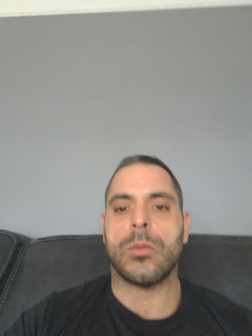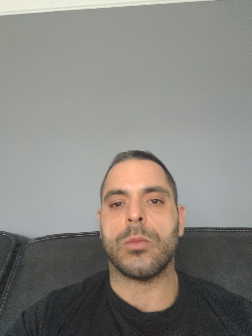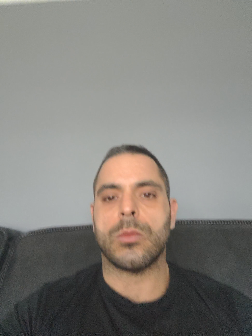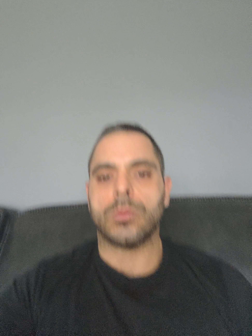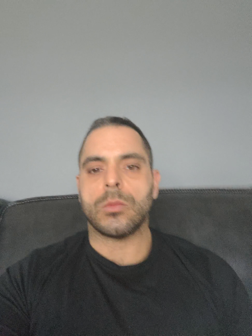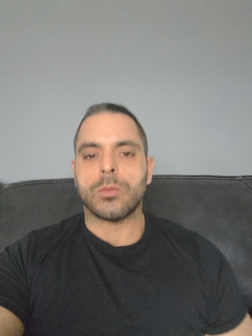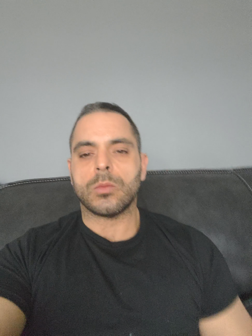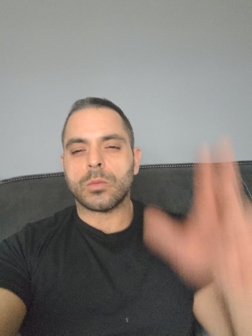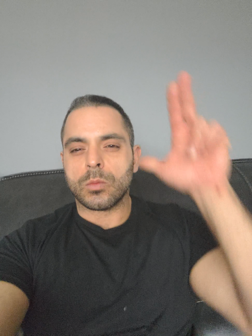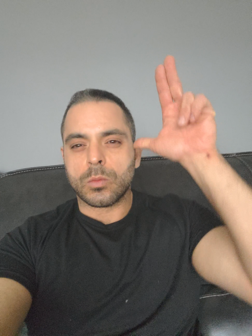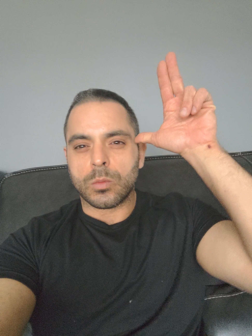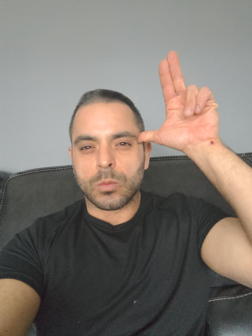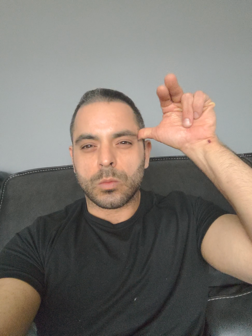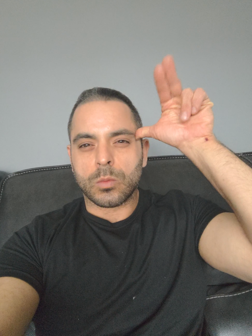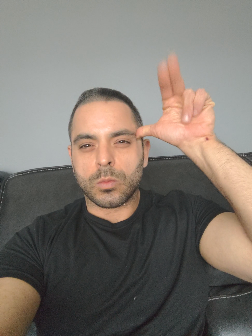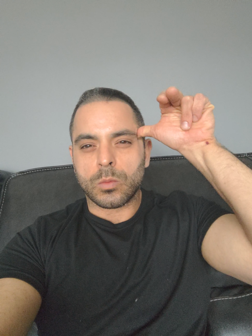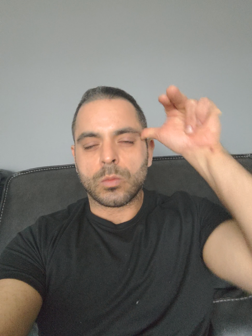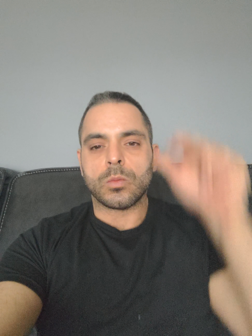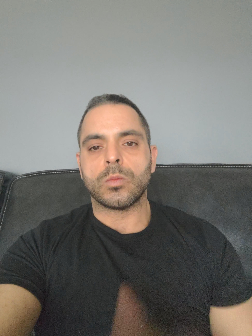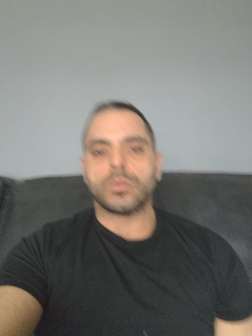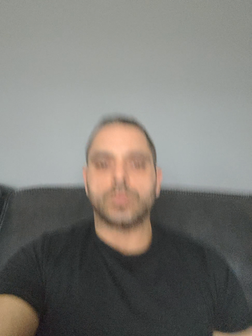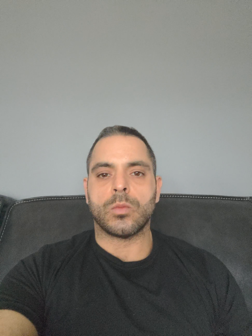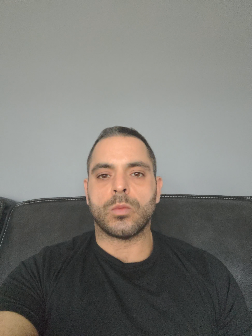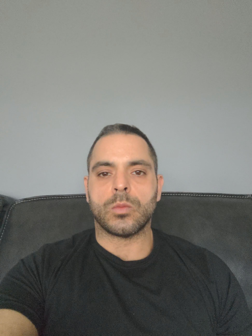horse